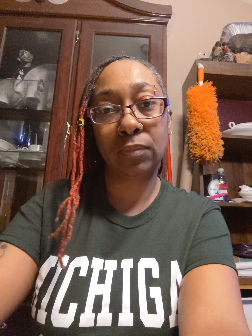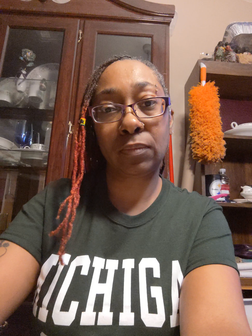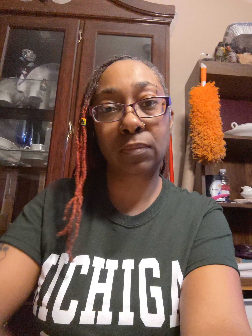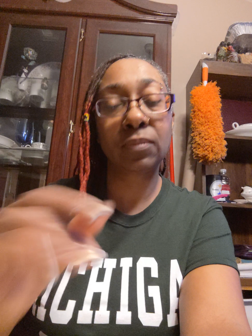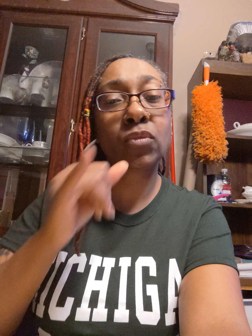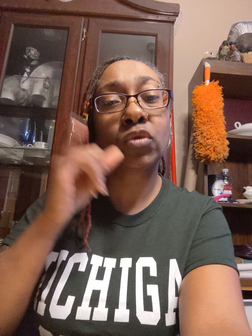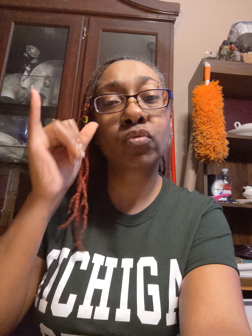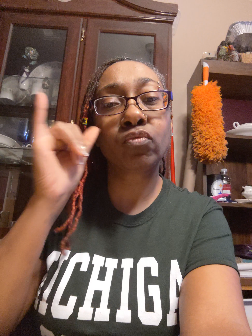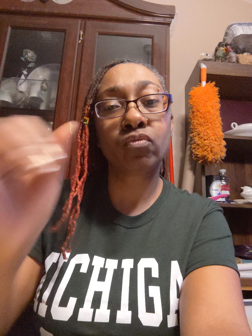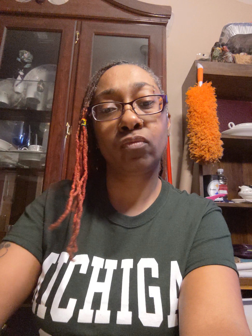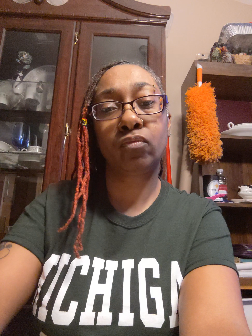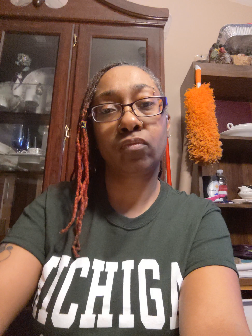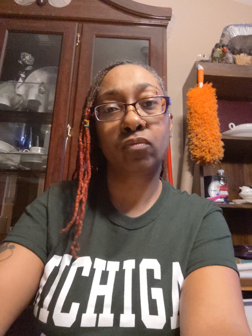yesterday